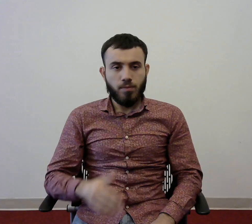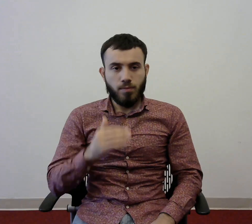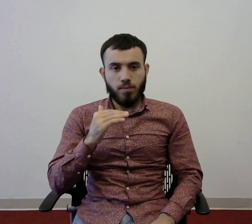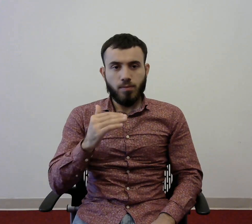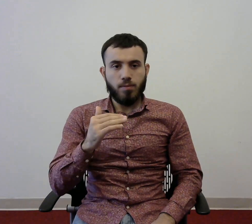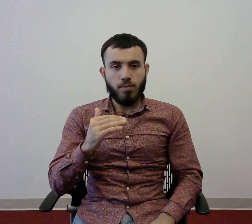siz